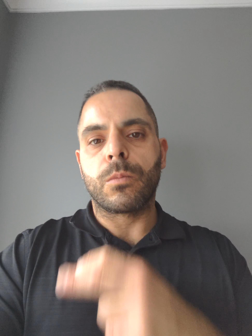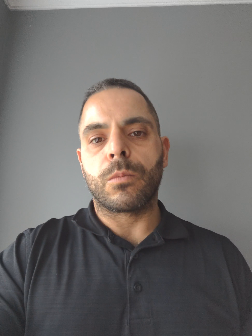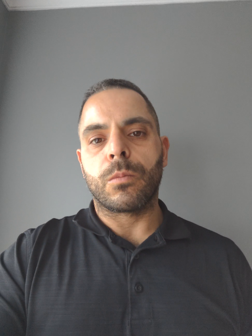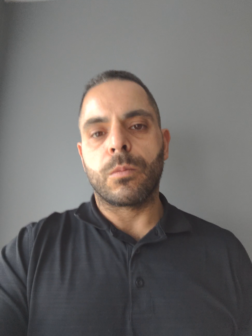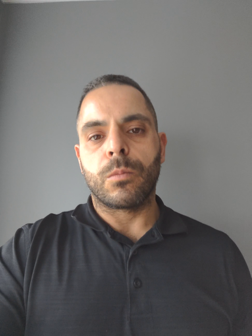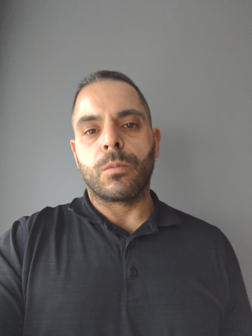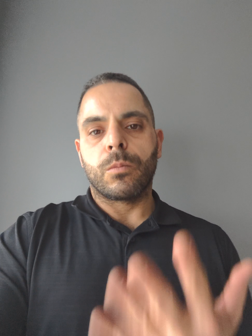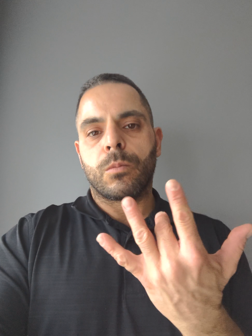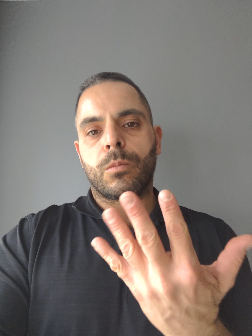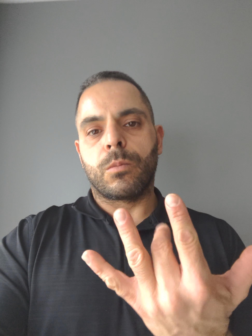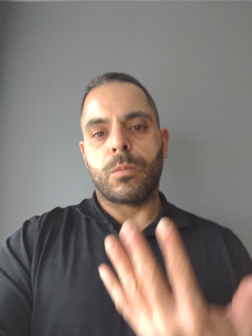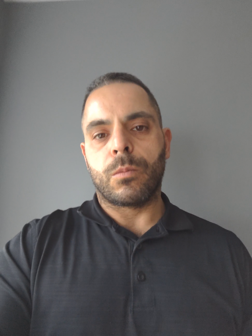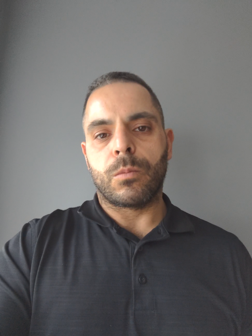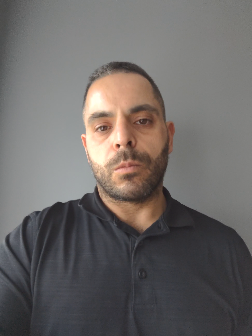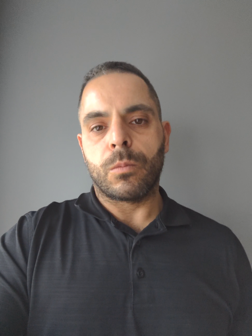wait